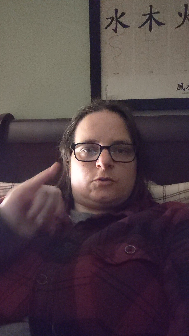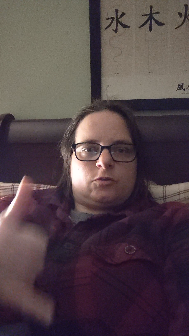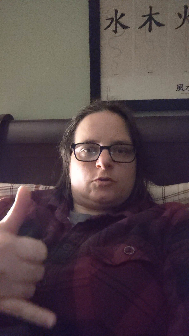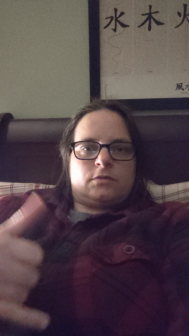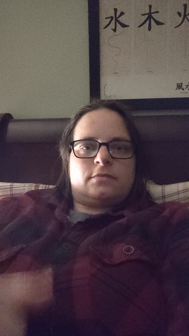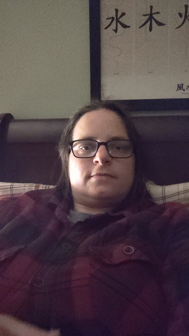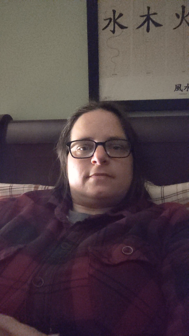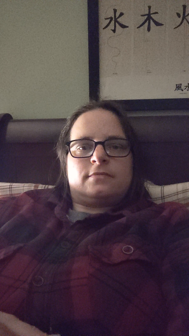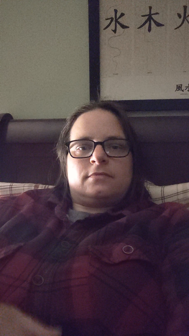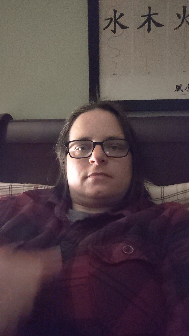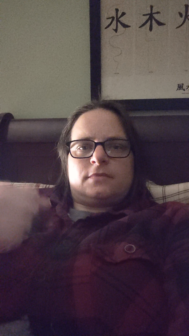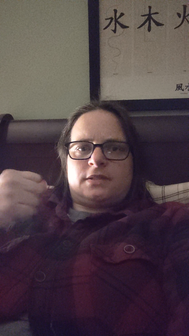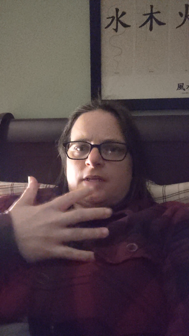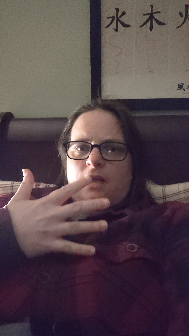scared